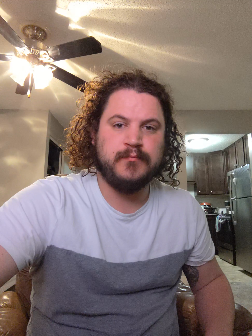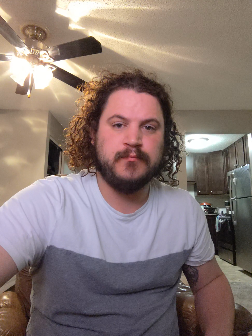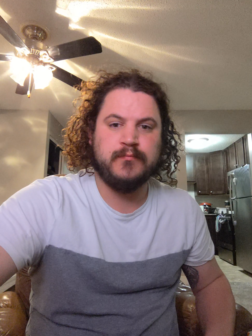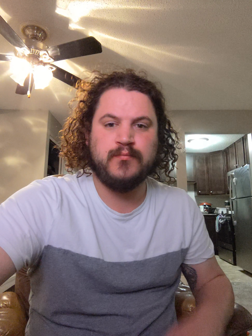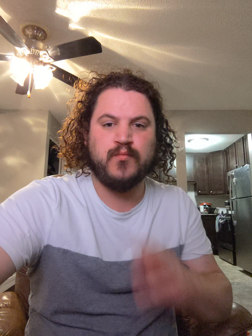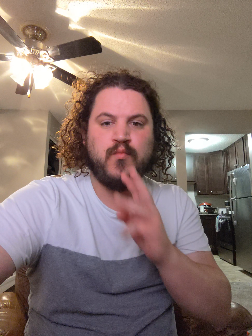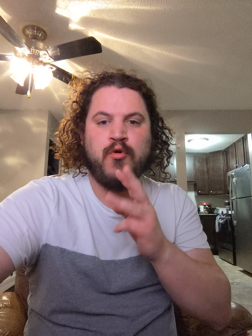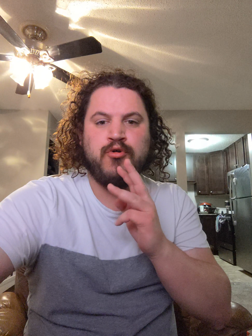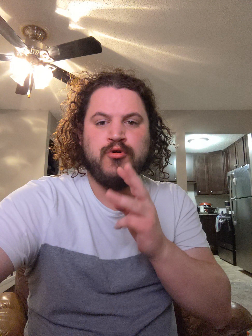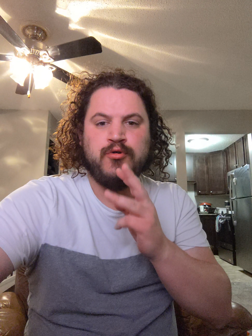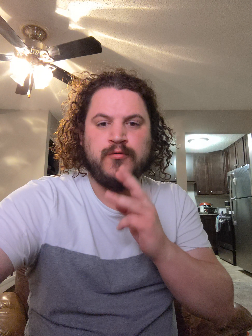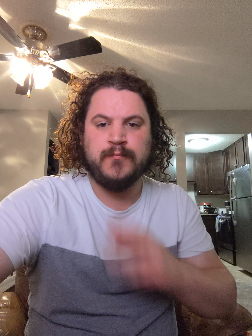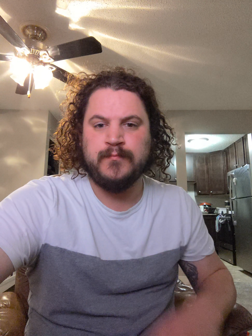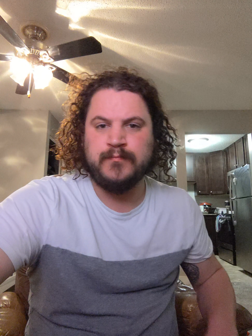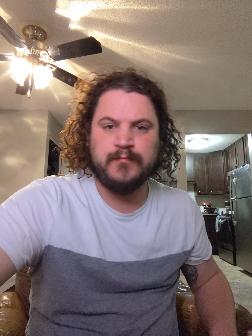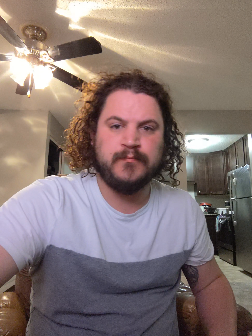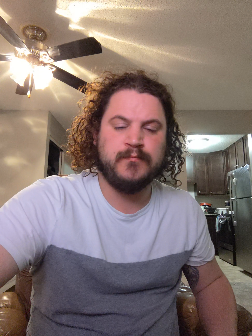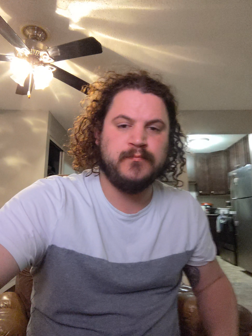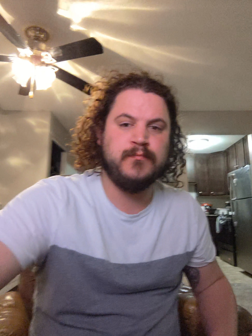water